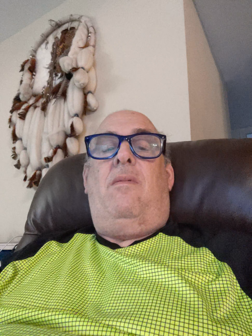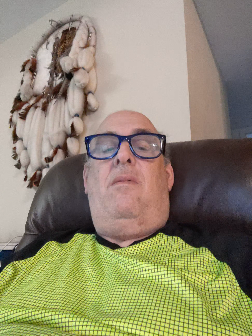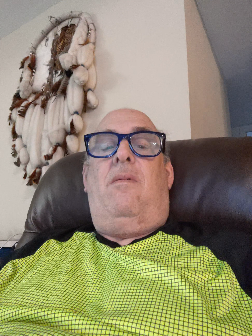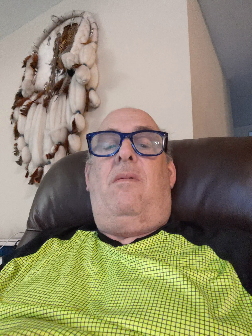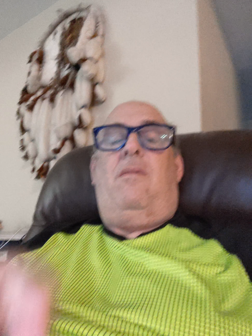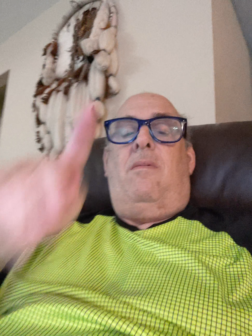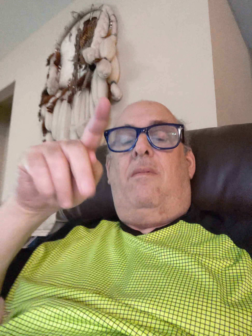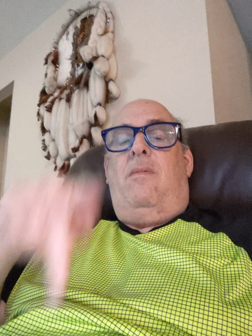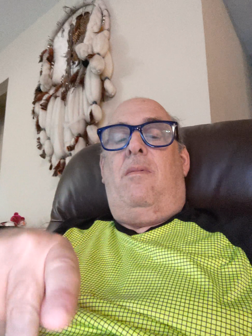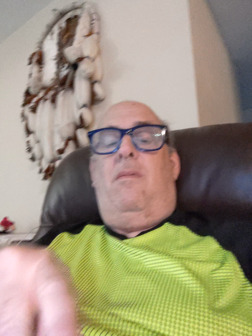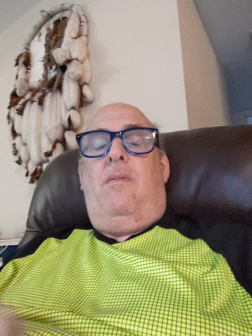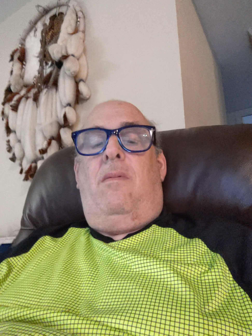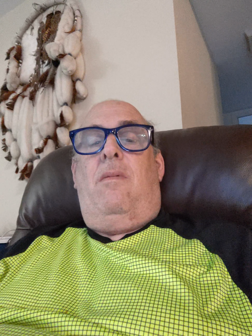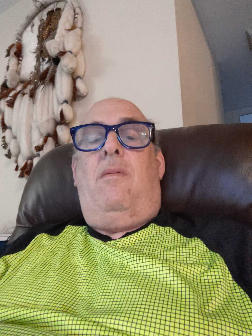person